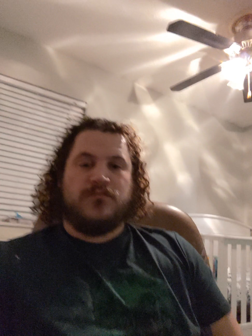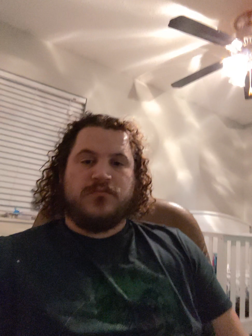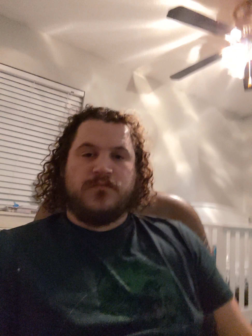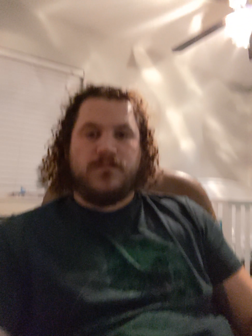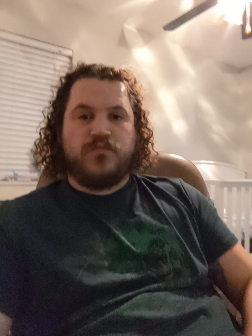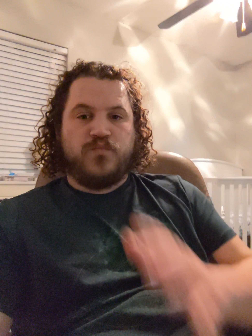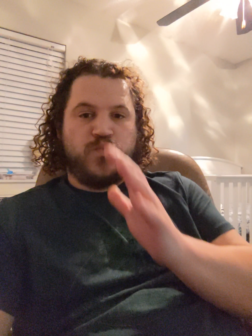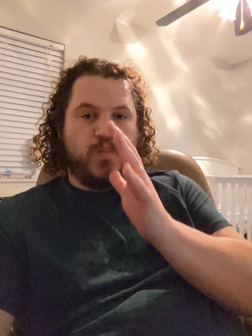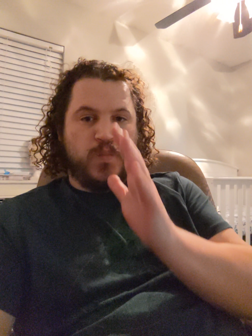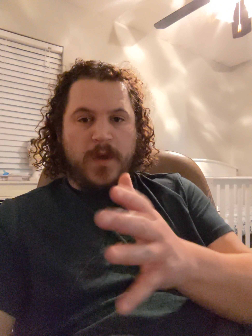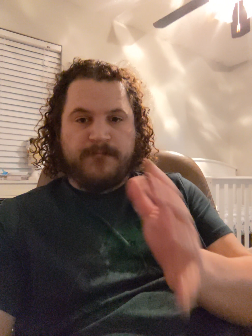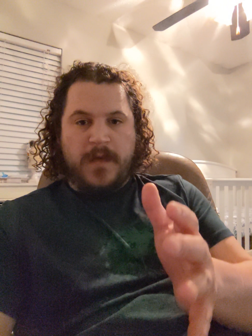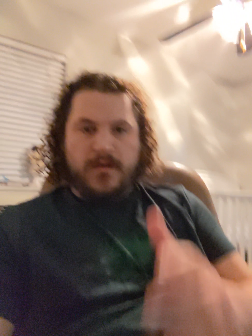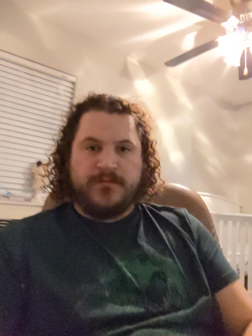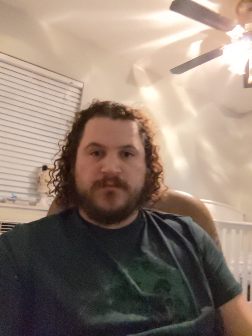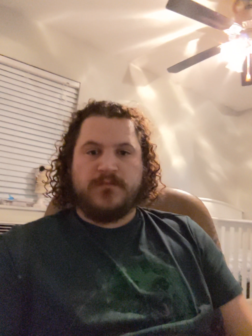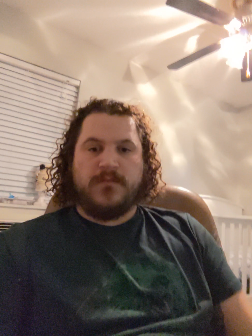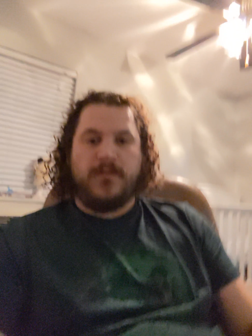grandma